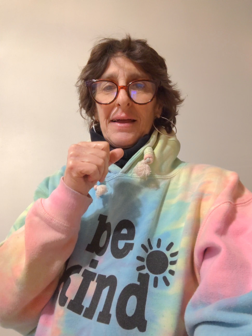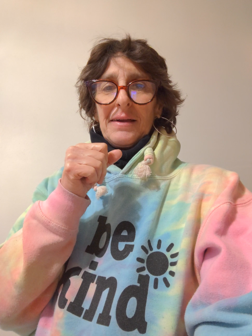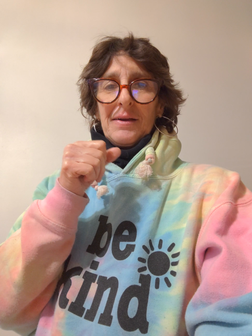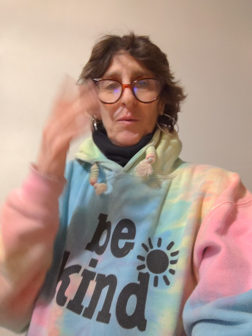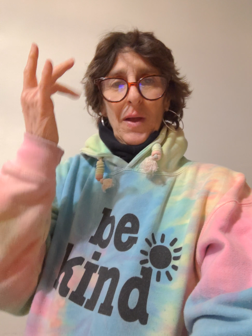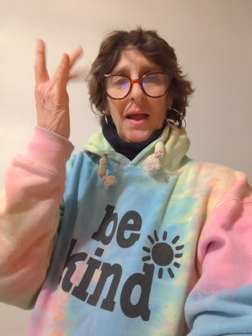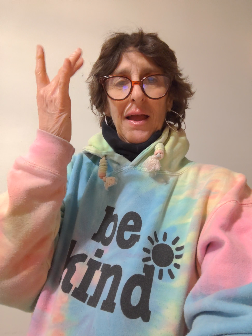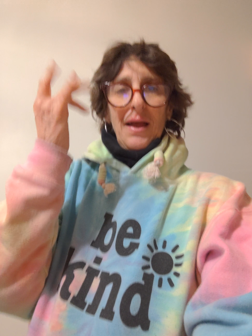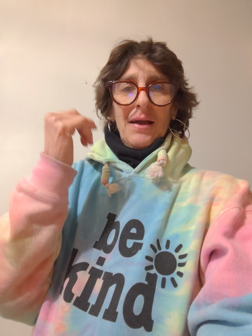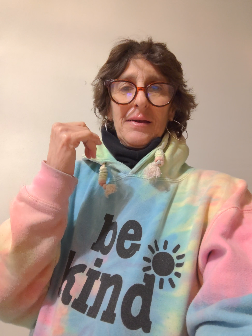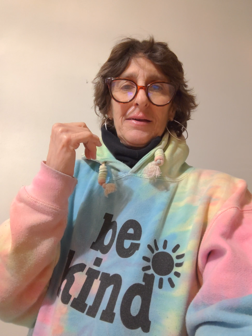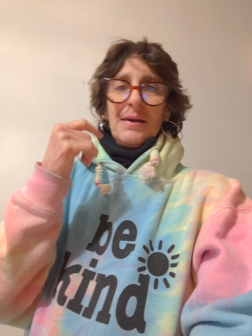why